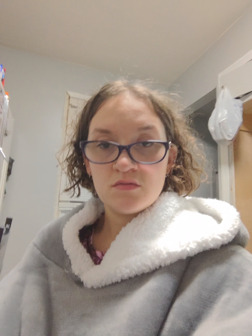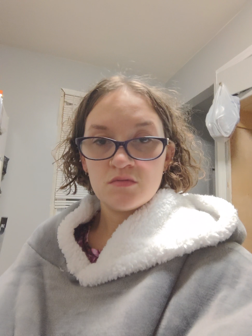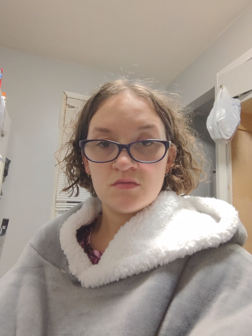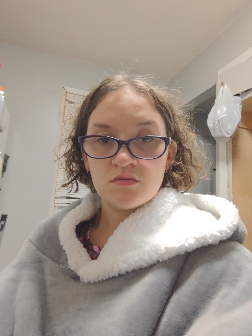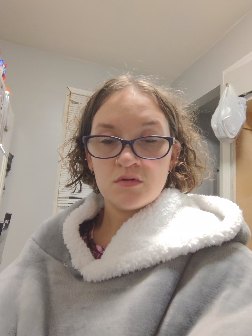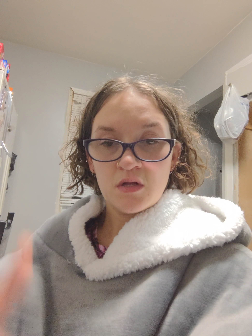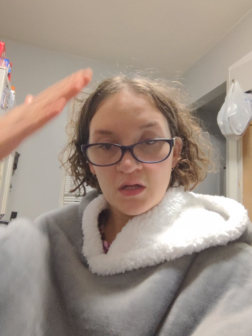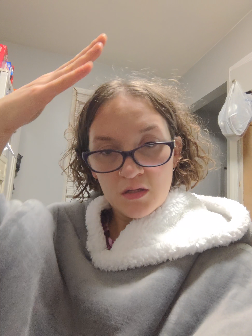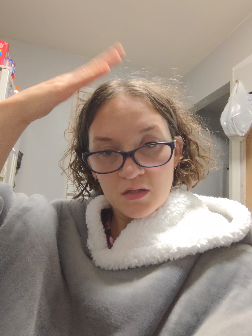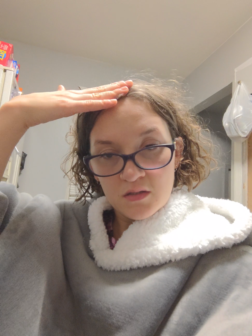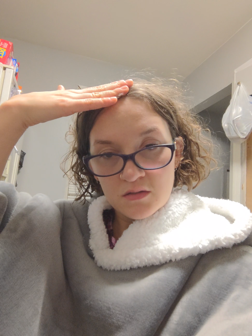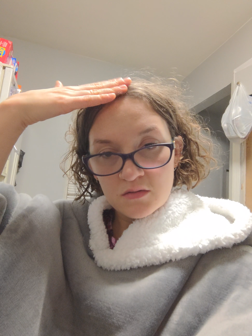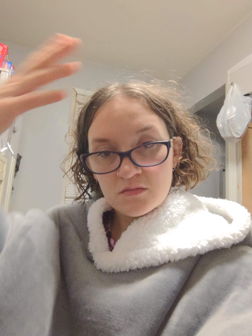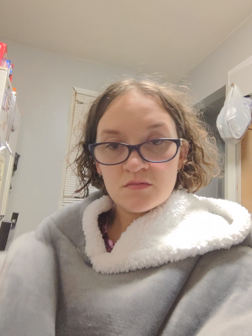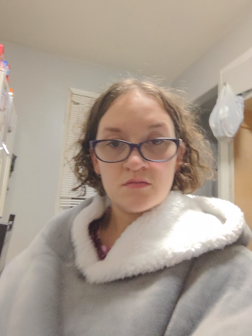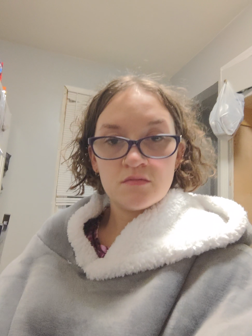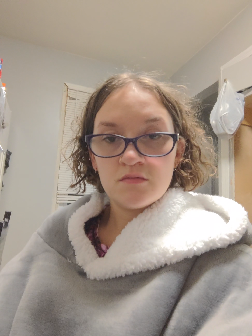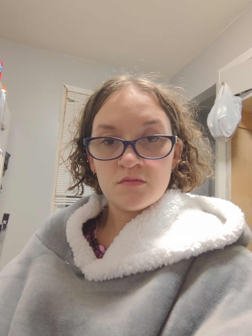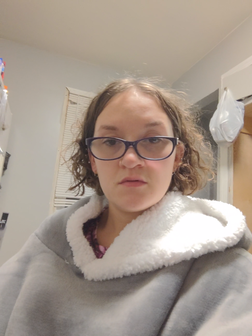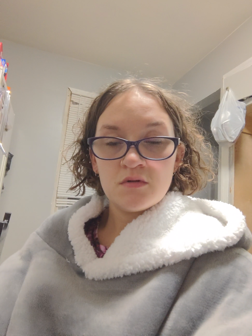hat